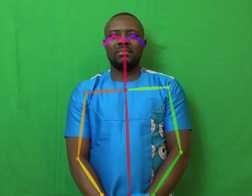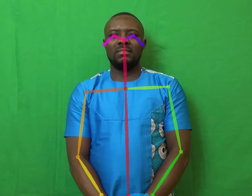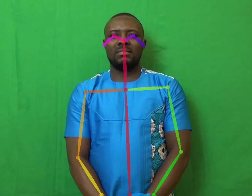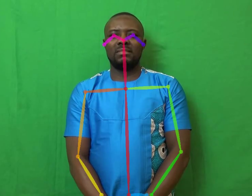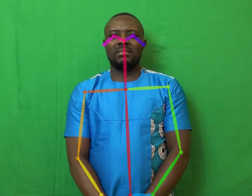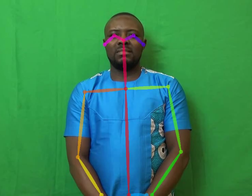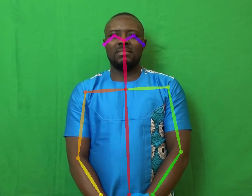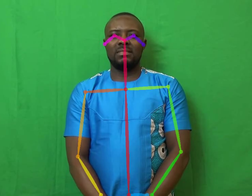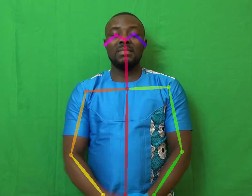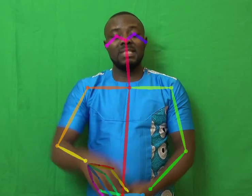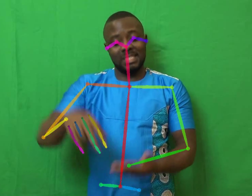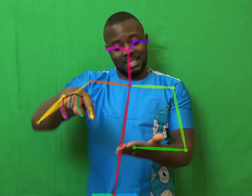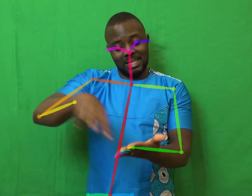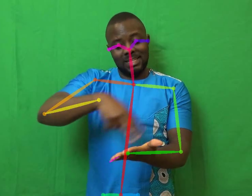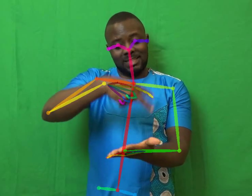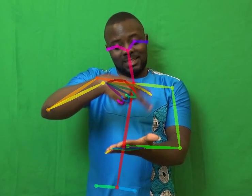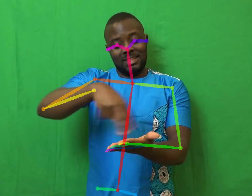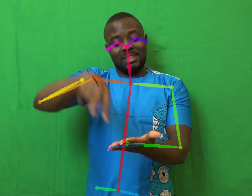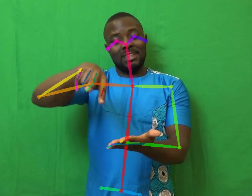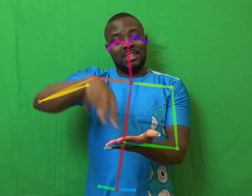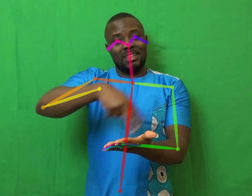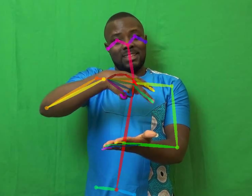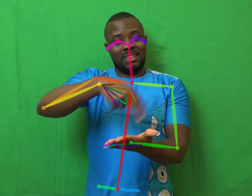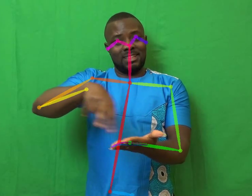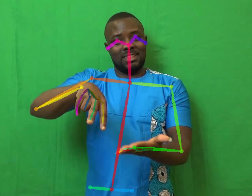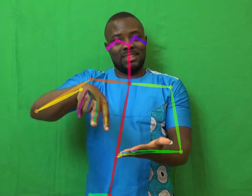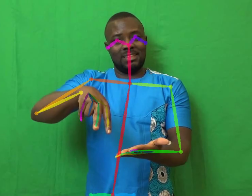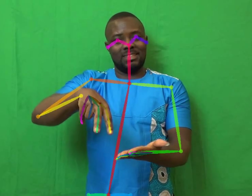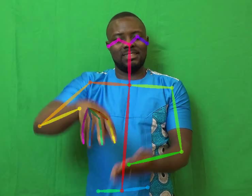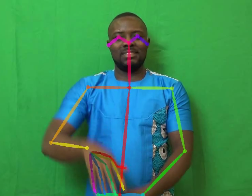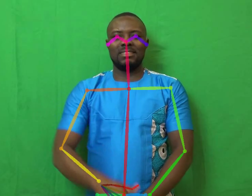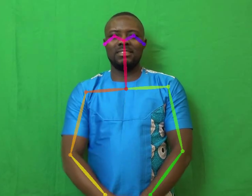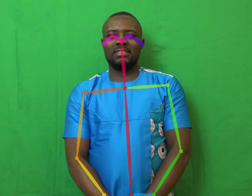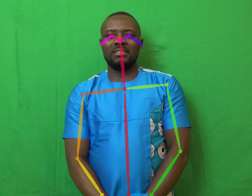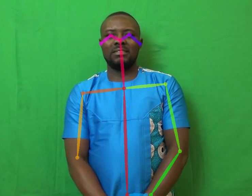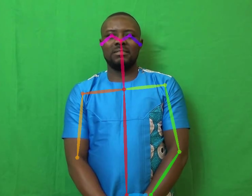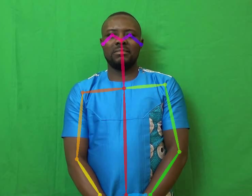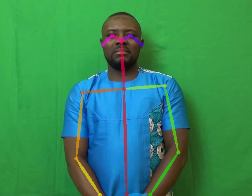dance